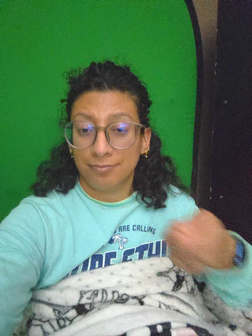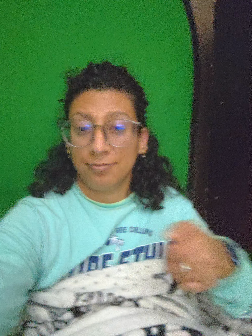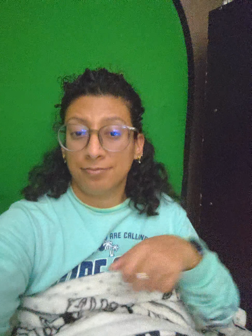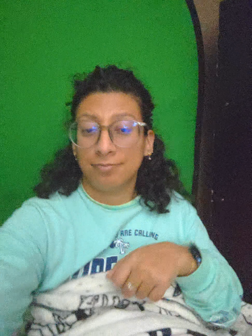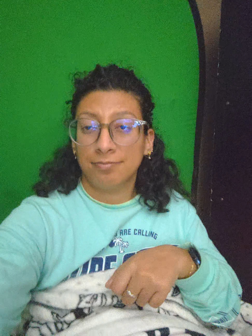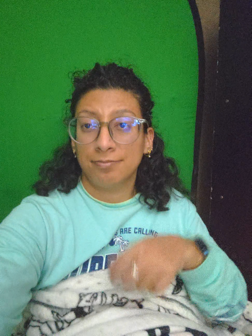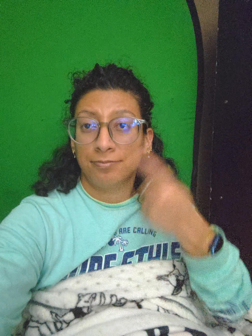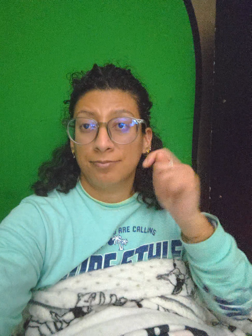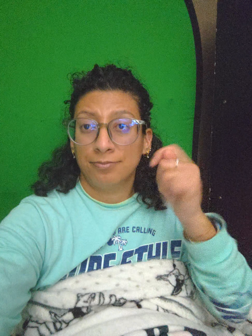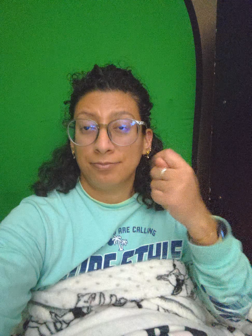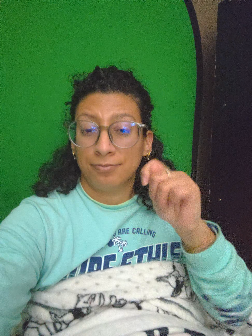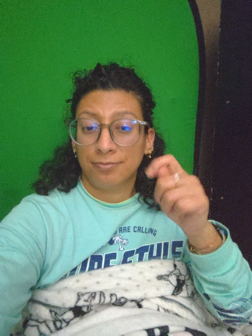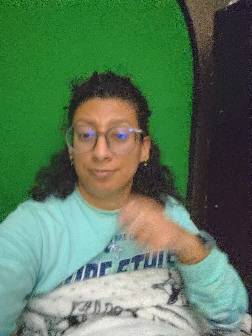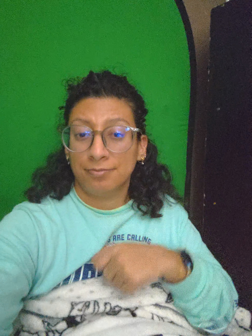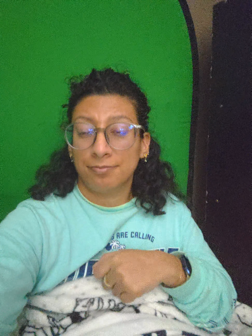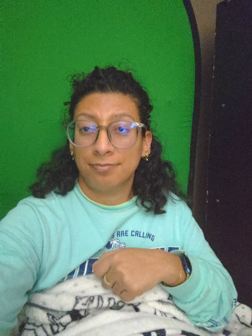toy